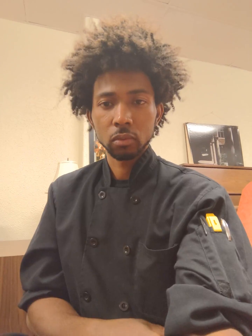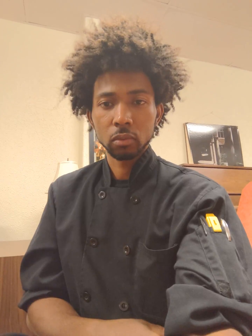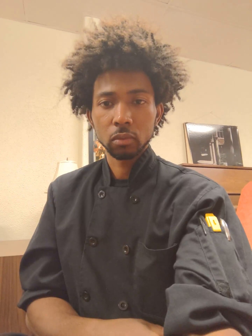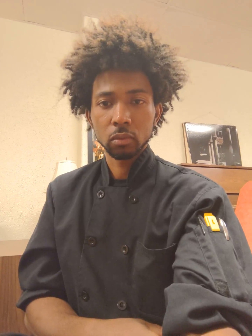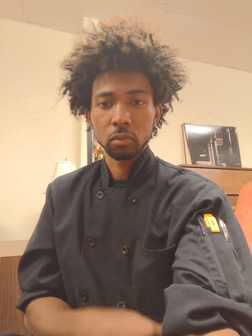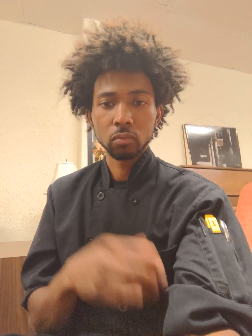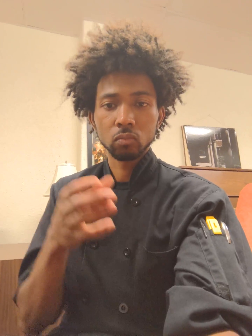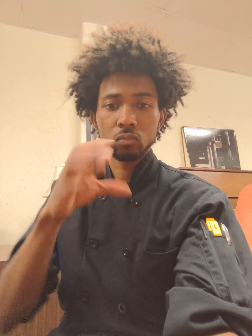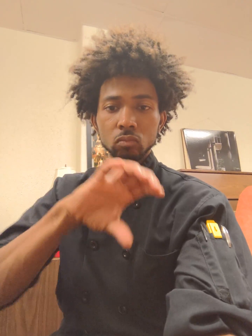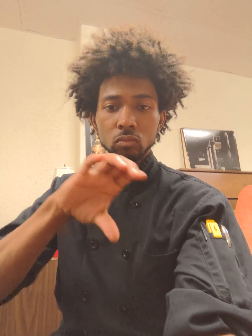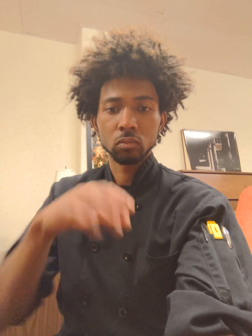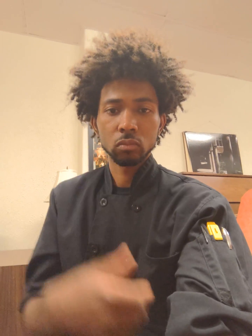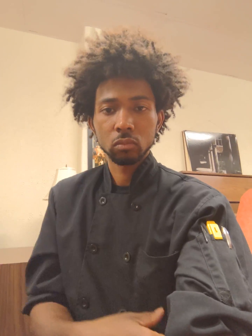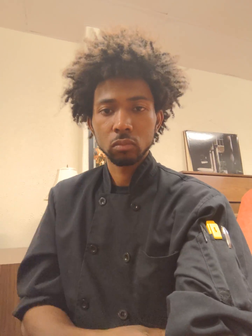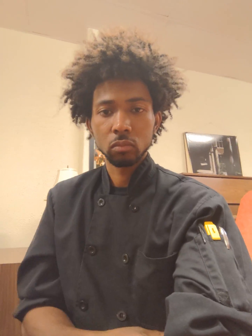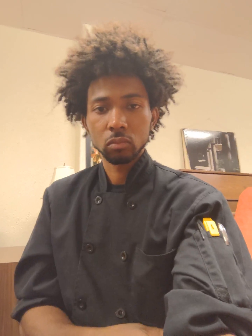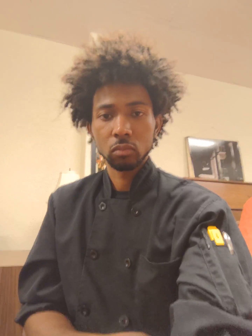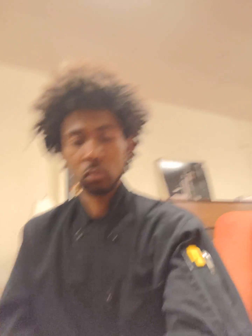pour